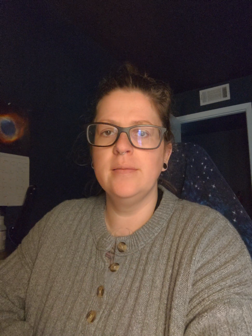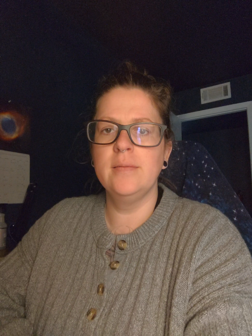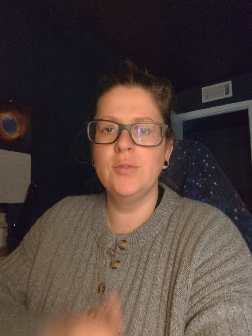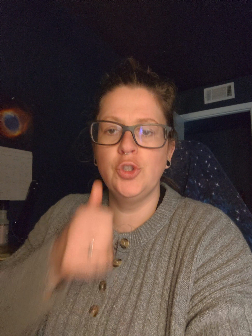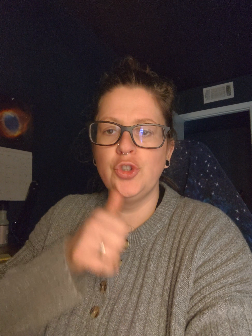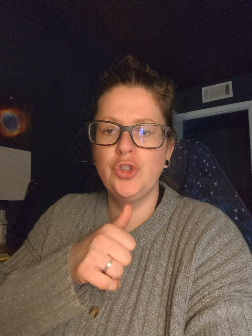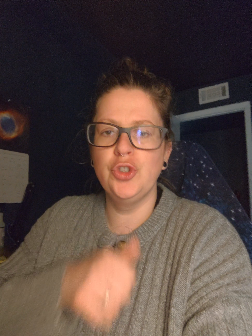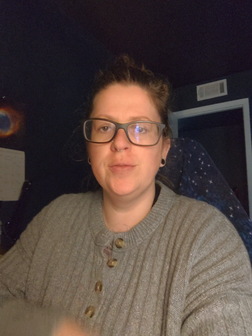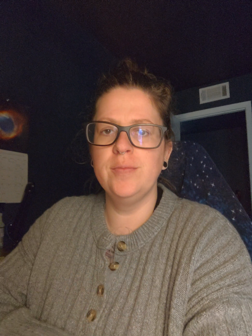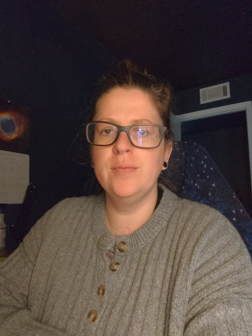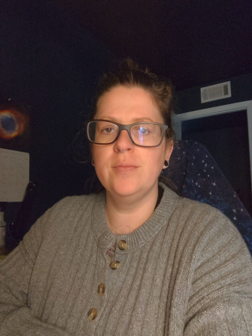girl